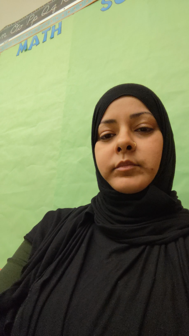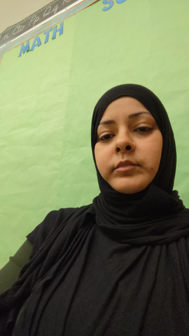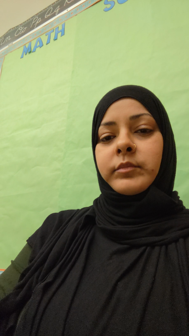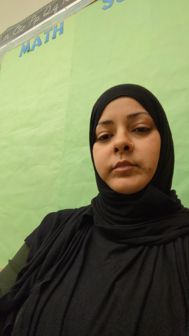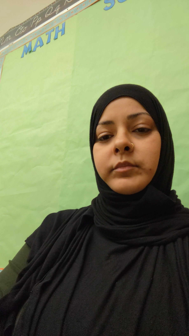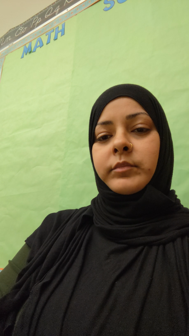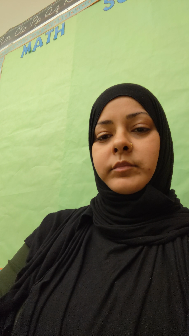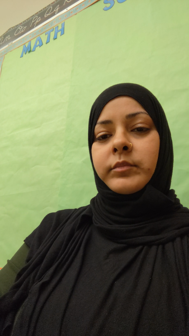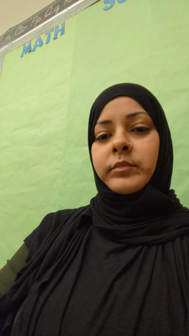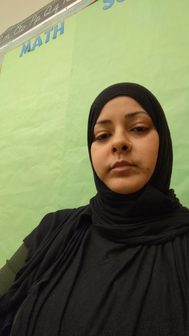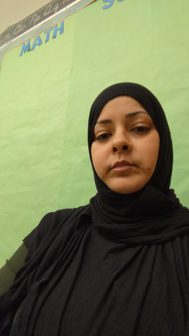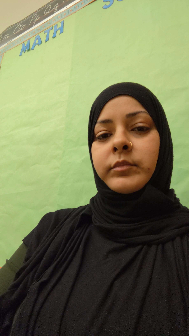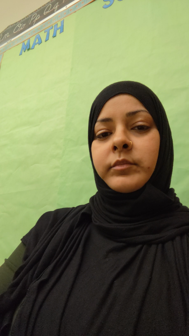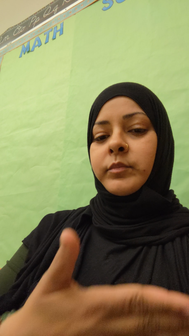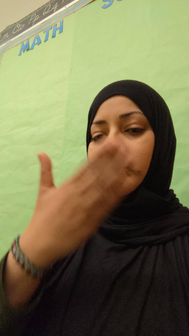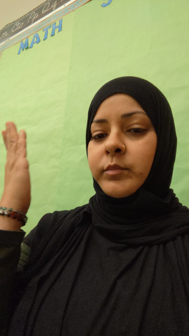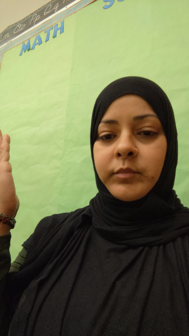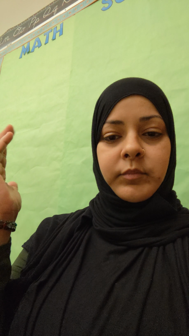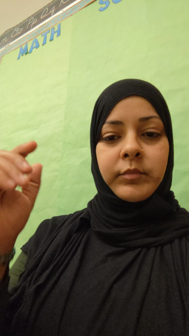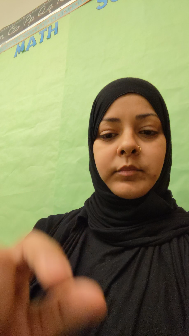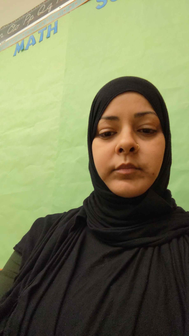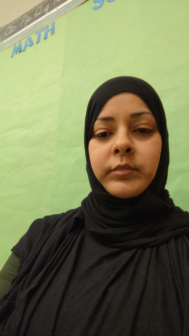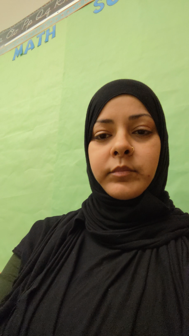all gone